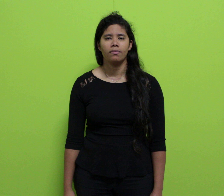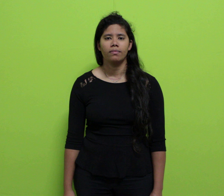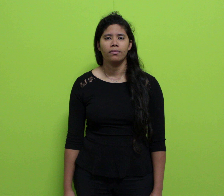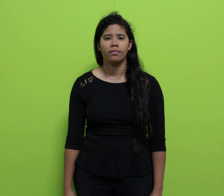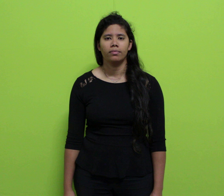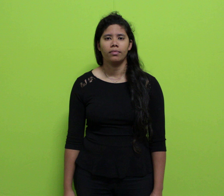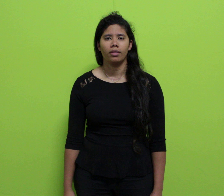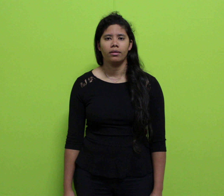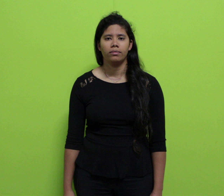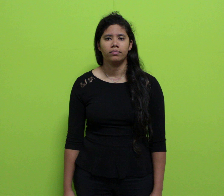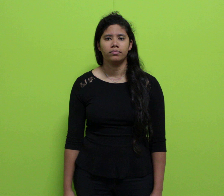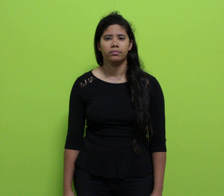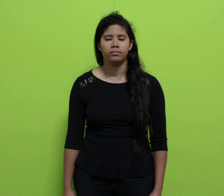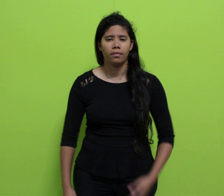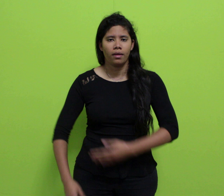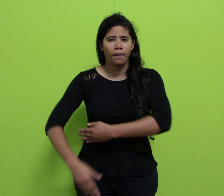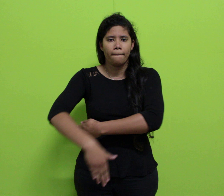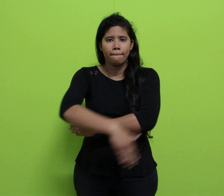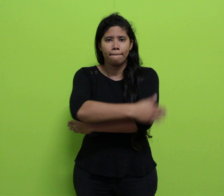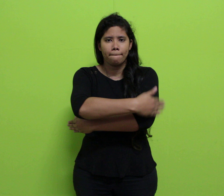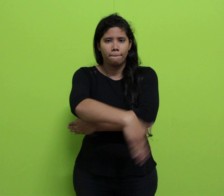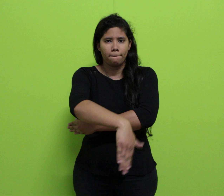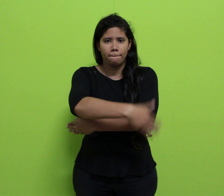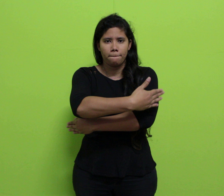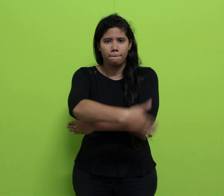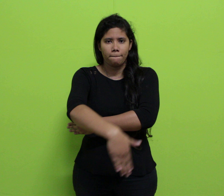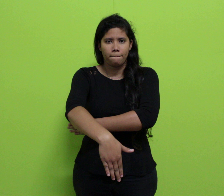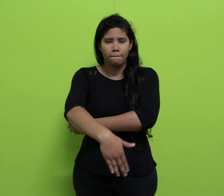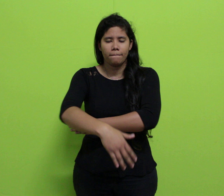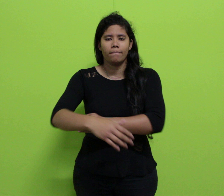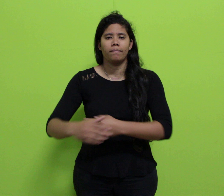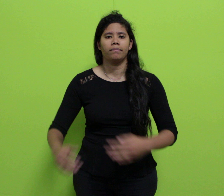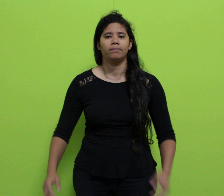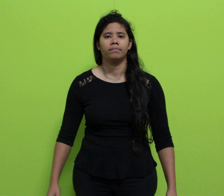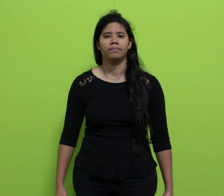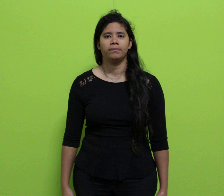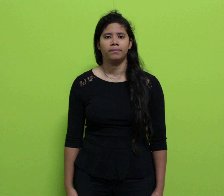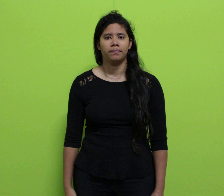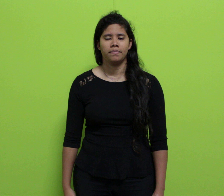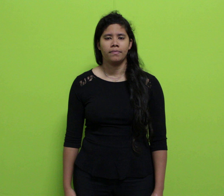esquina